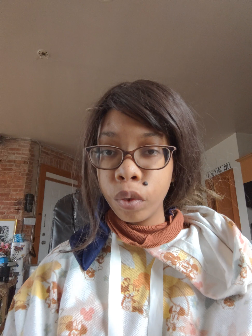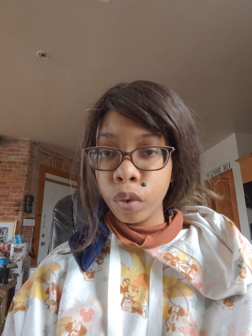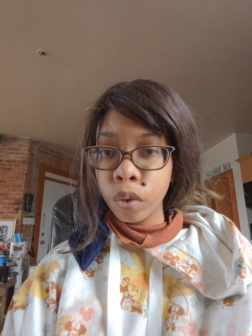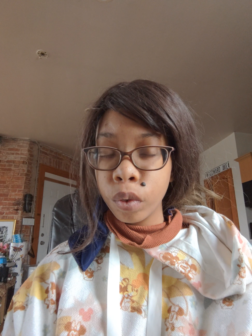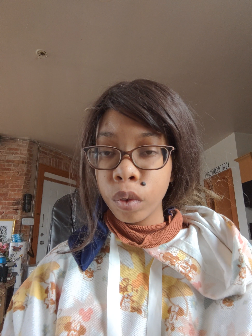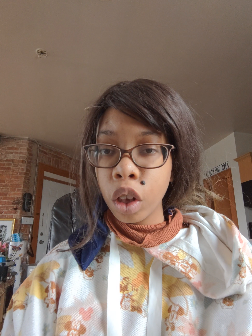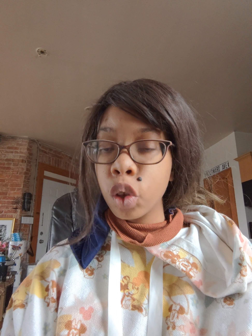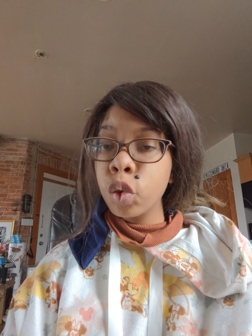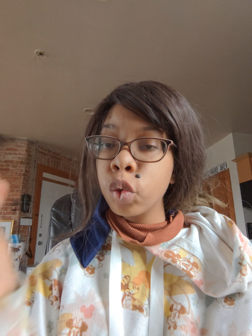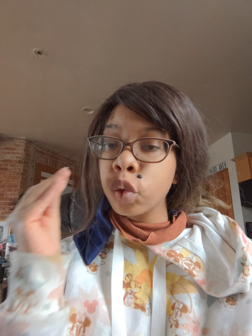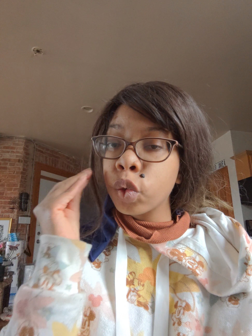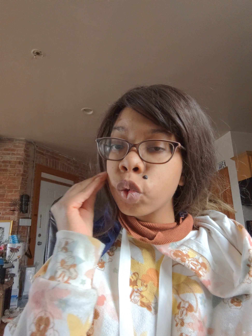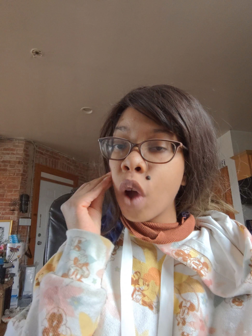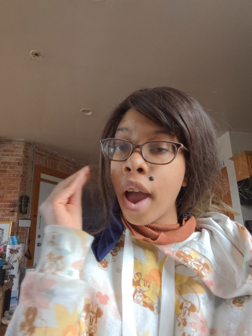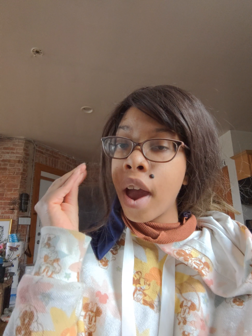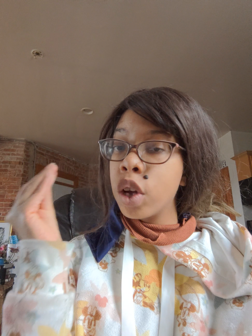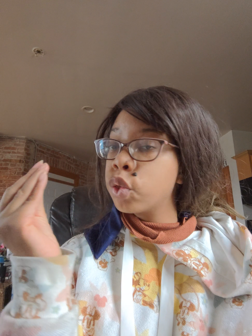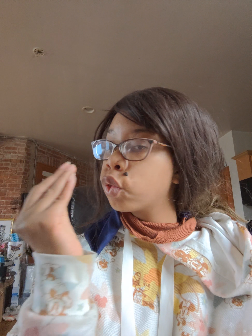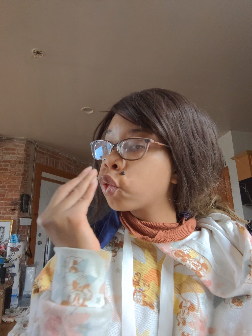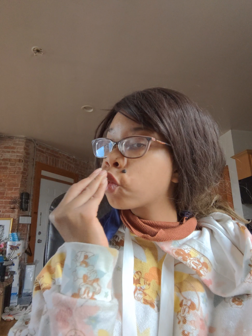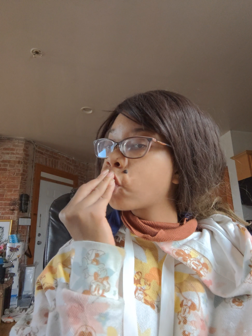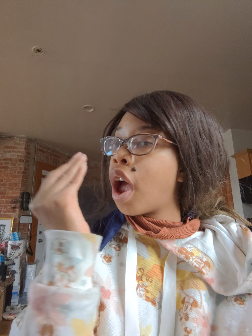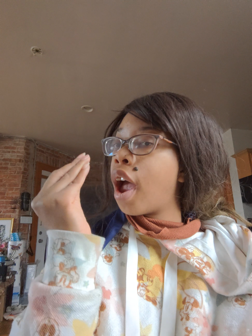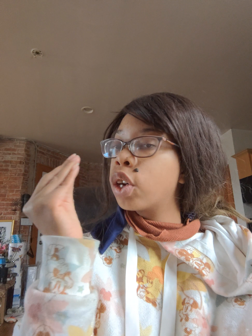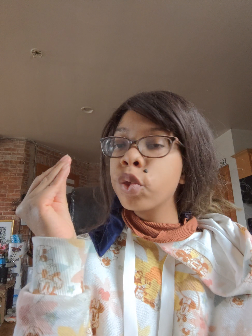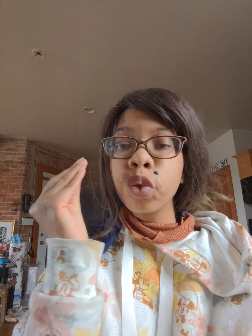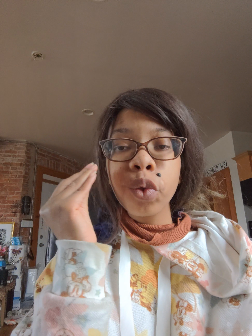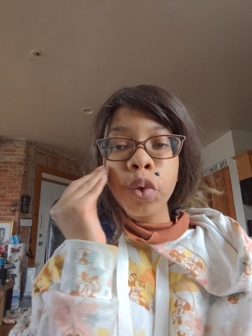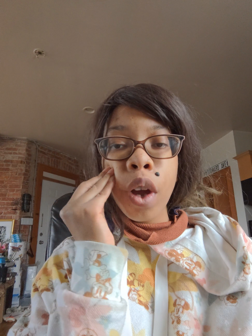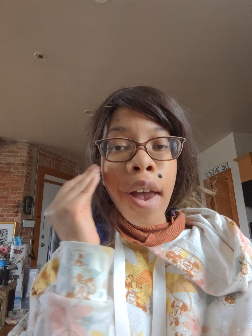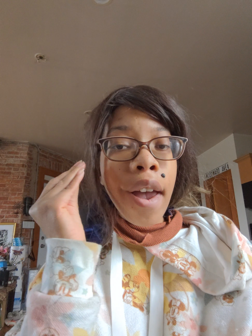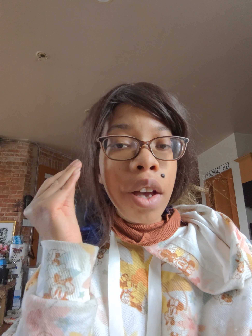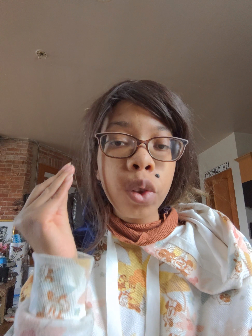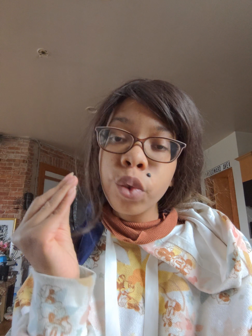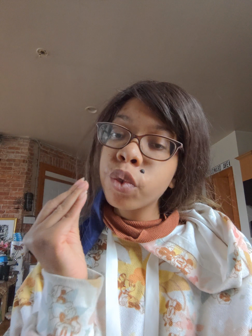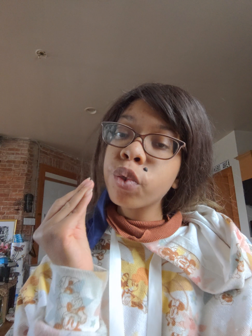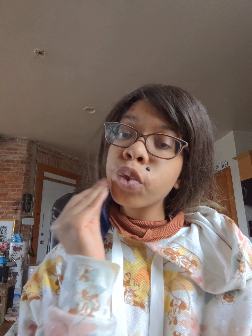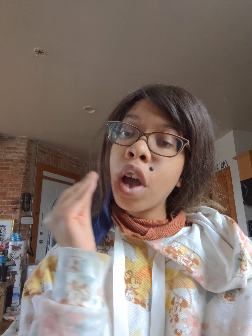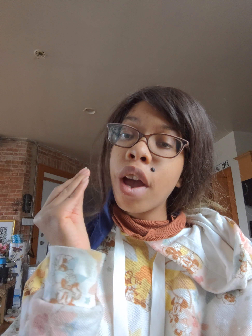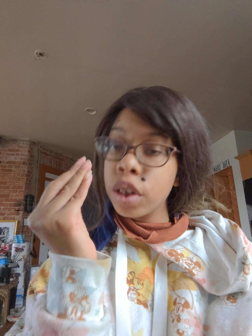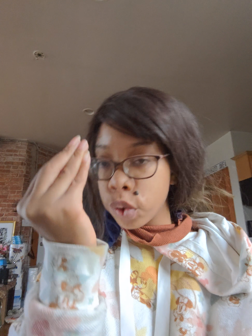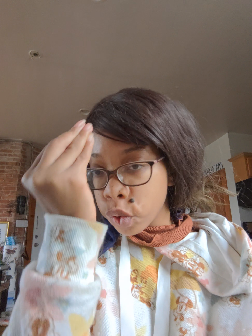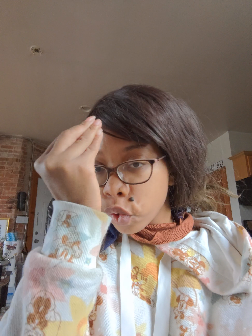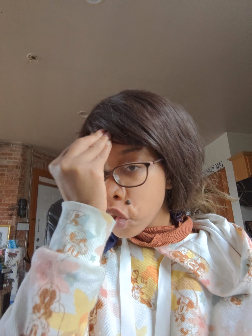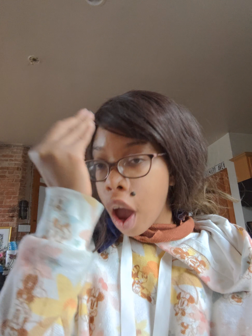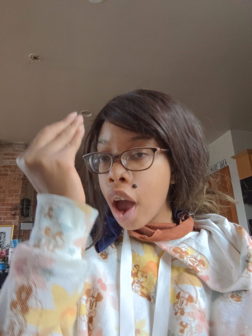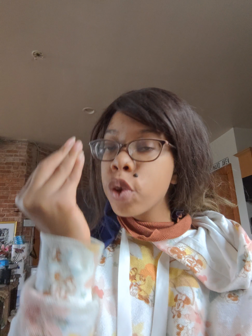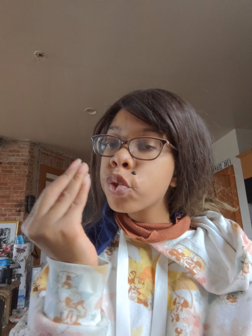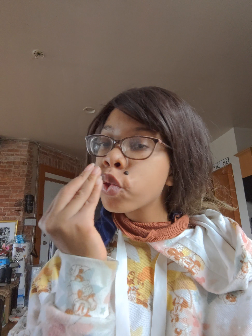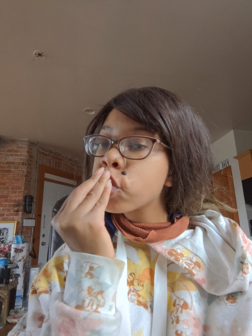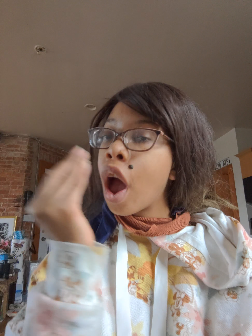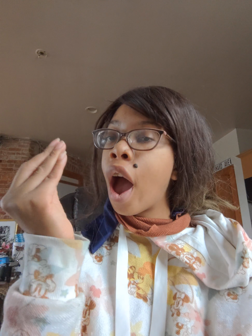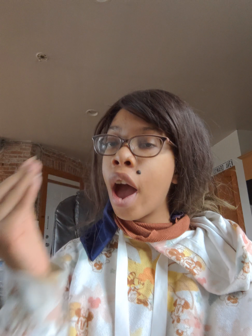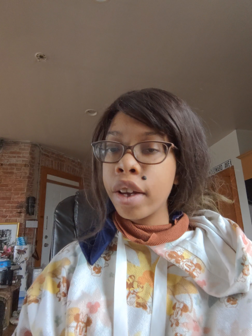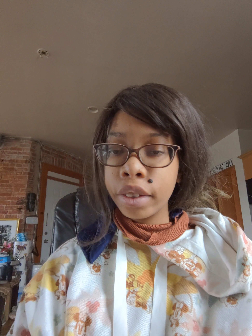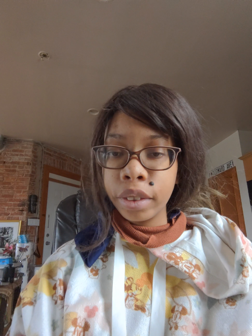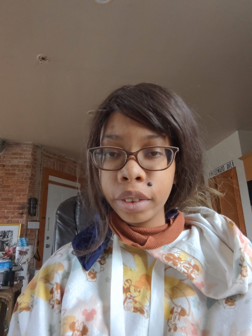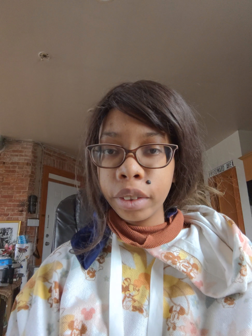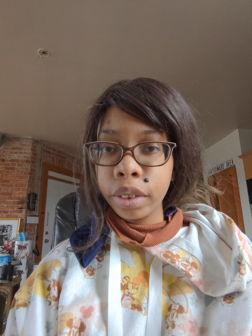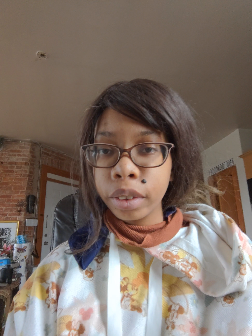kiss